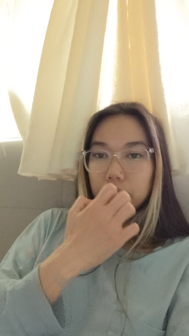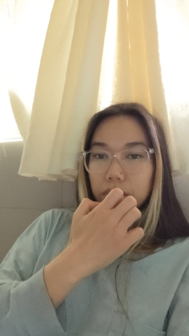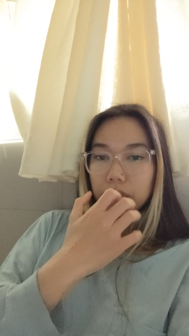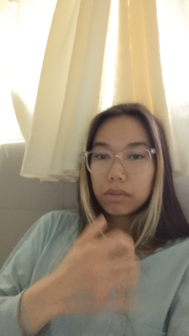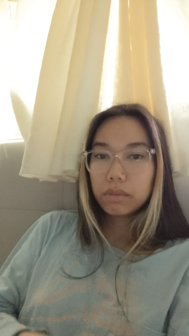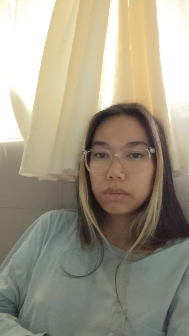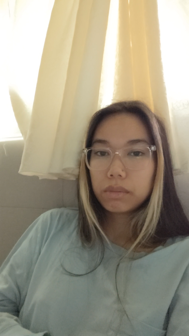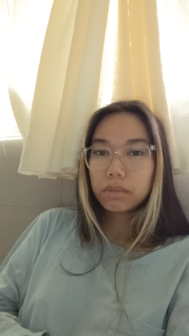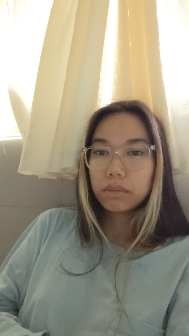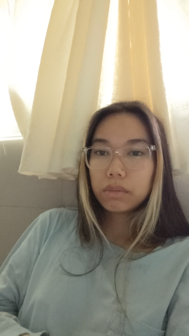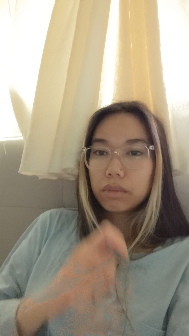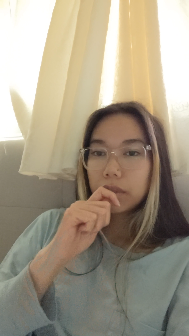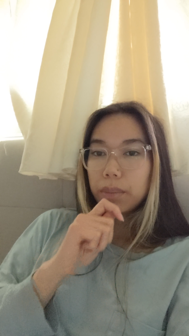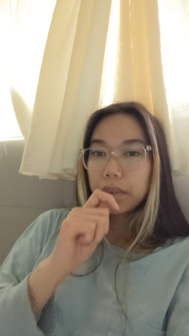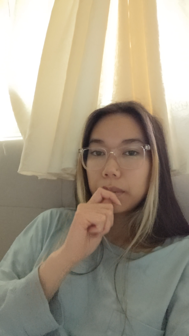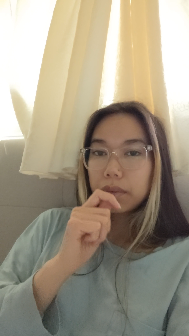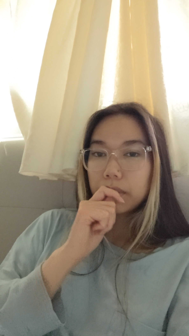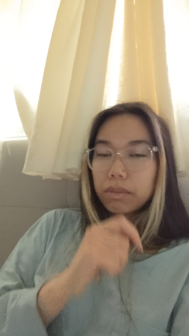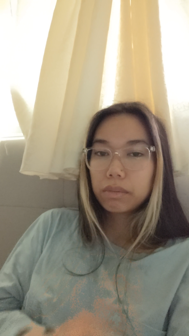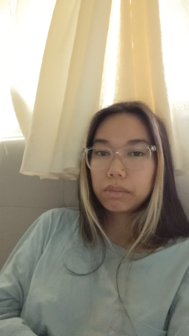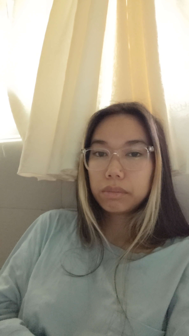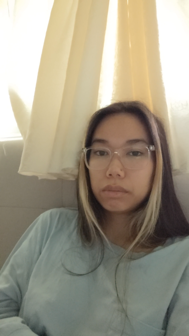popsicle